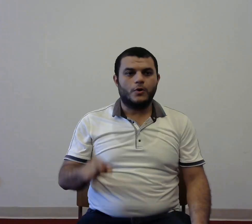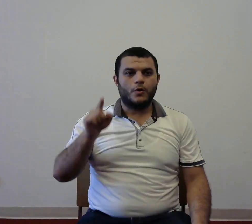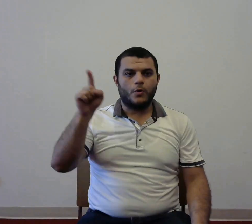O